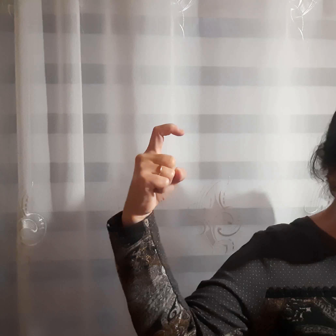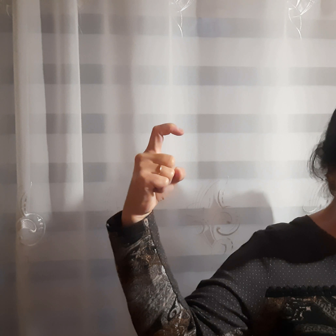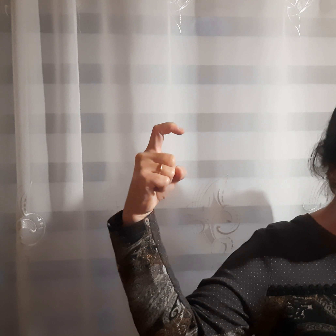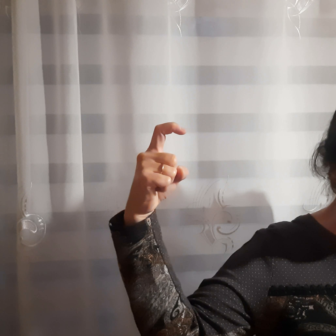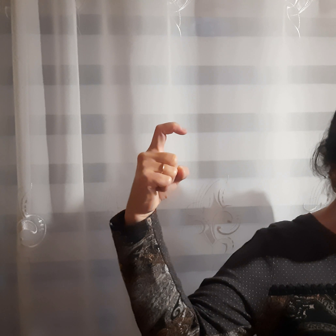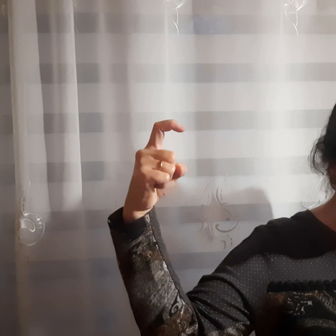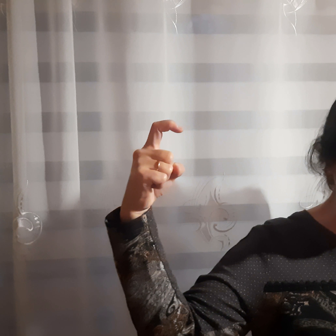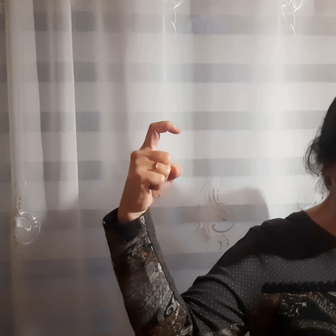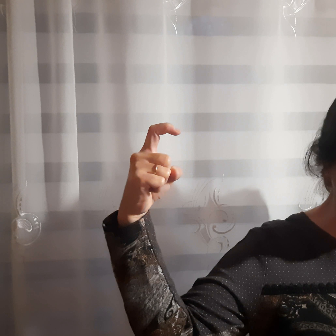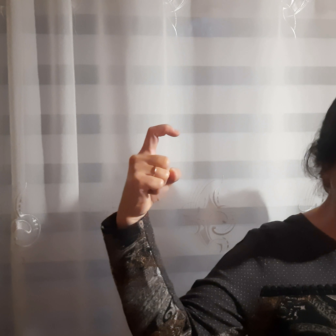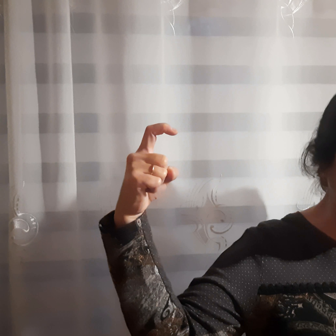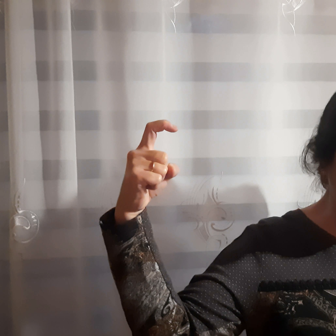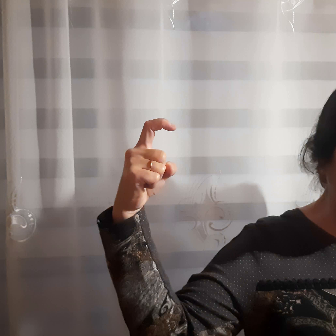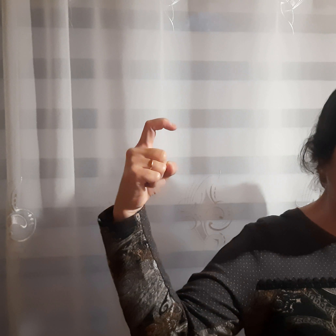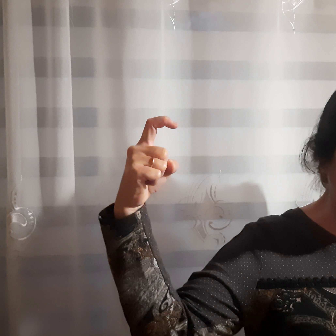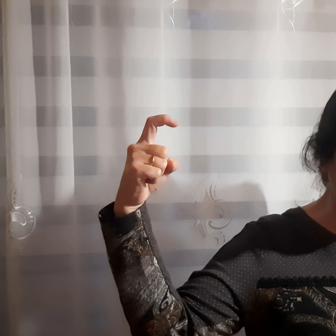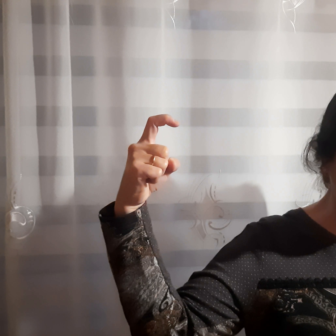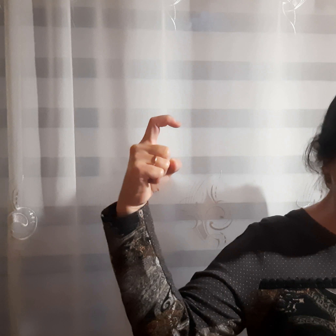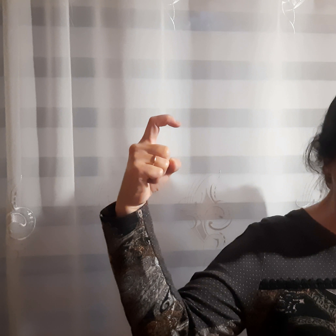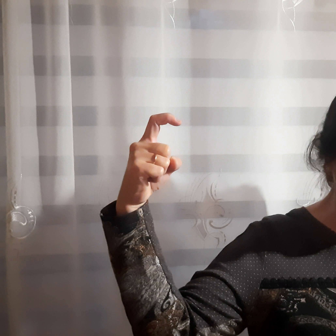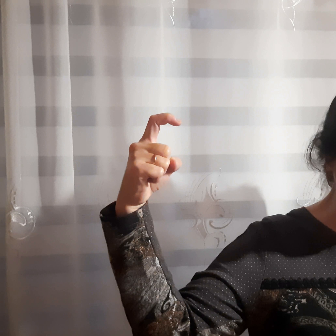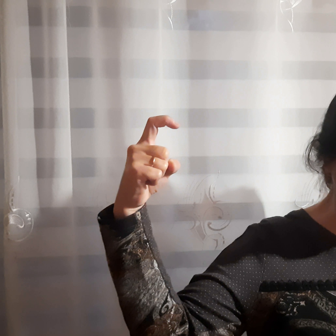Х